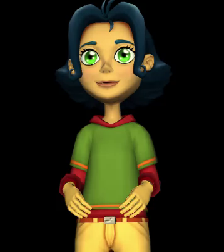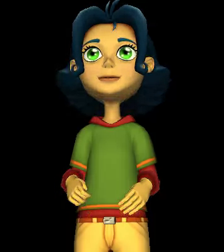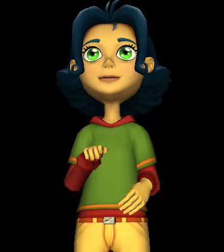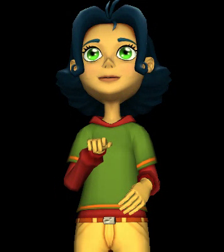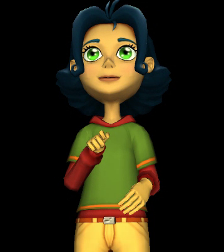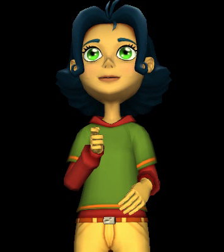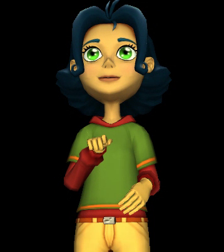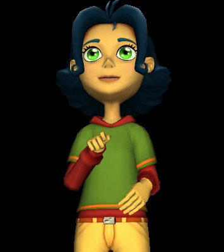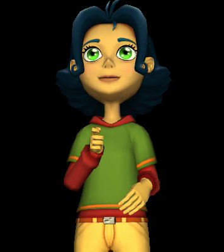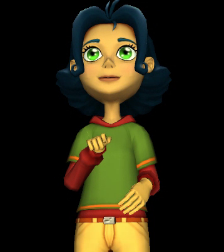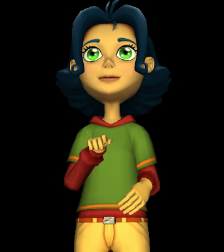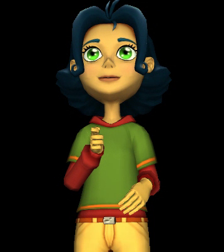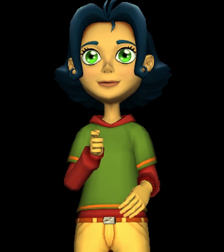مفتاح